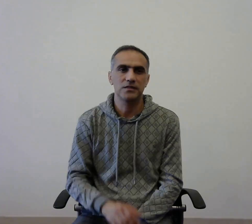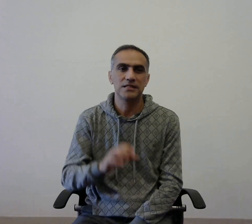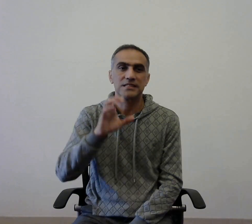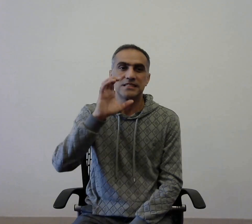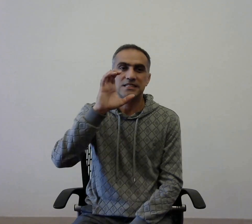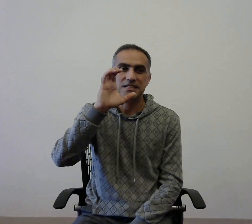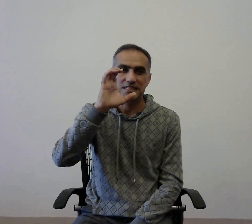S